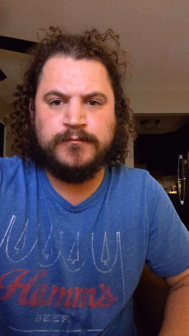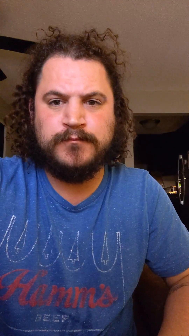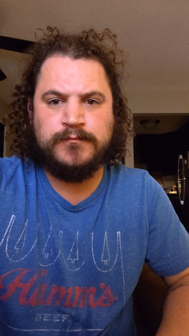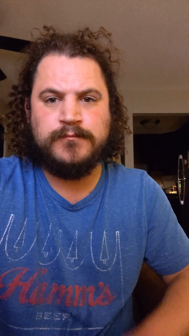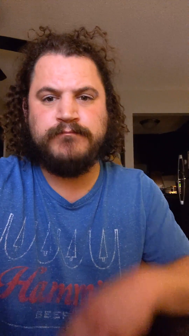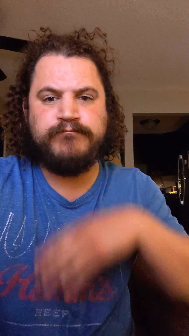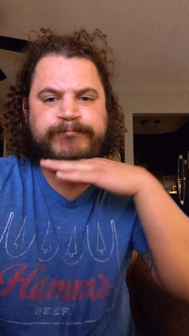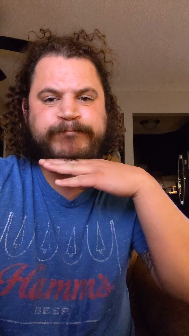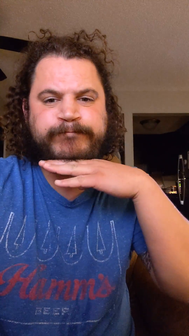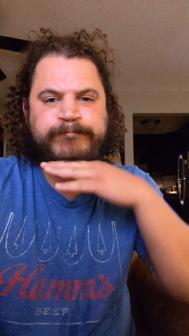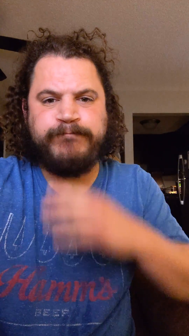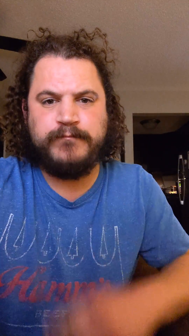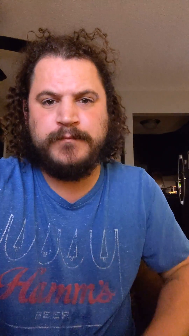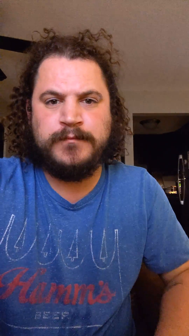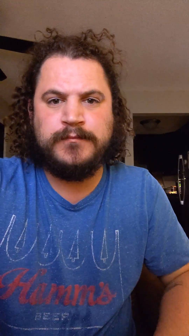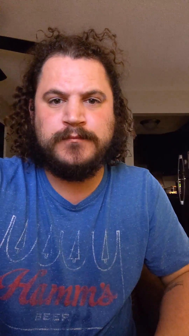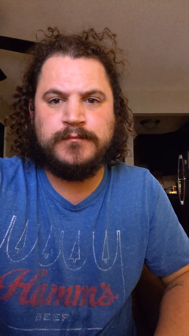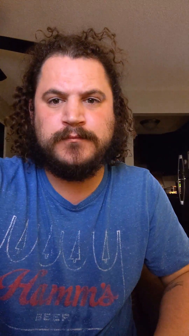full